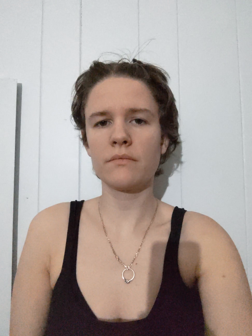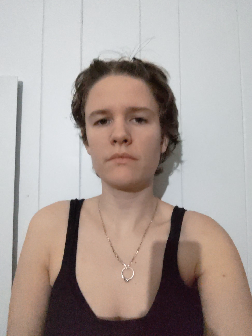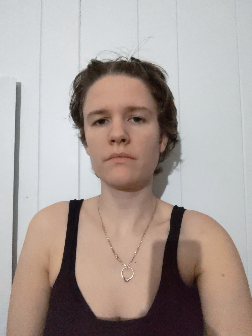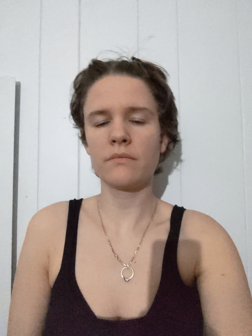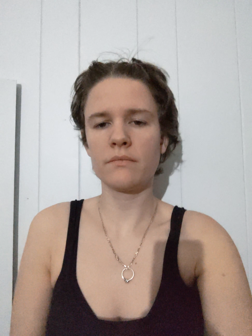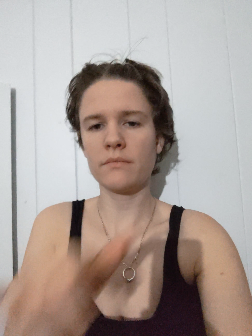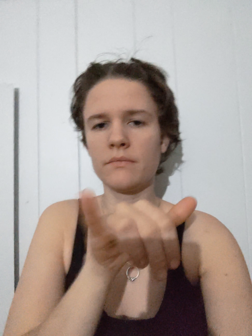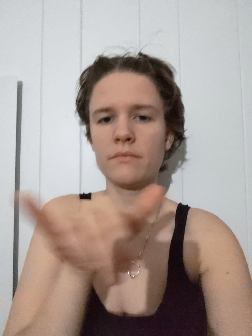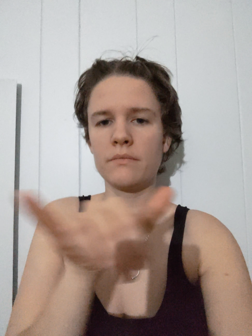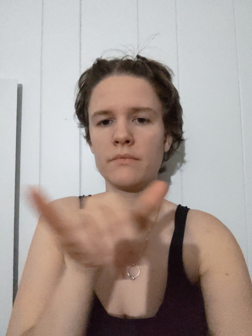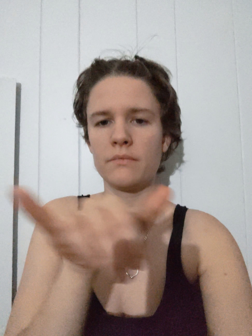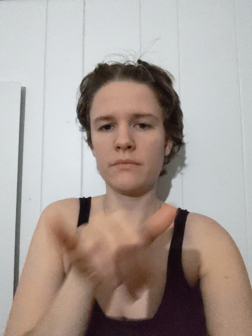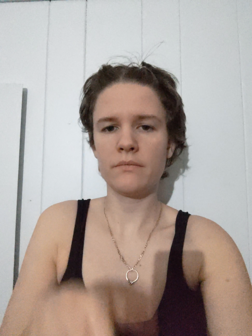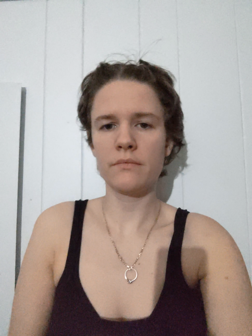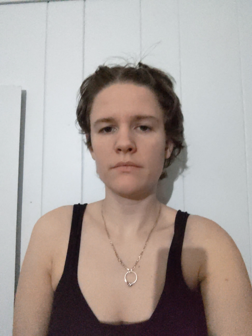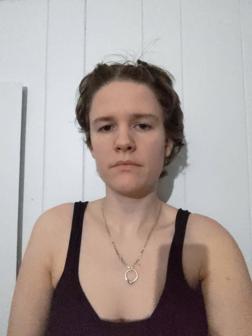same